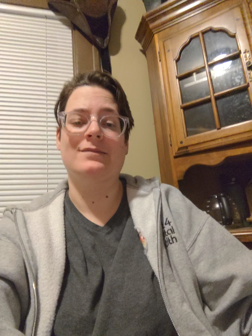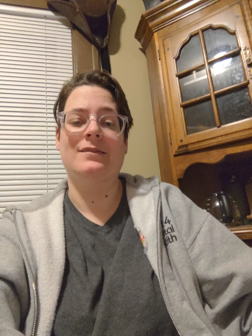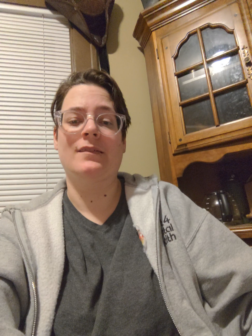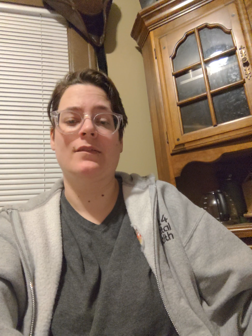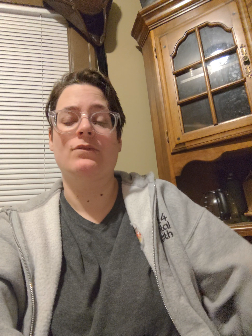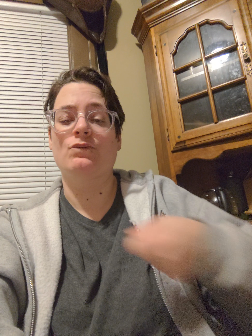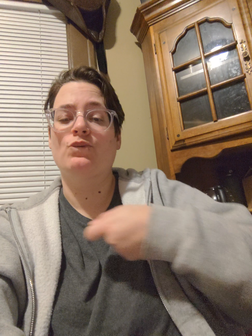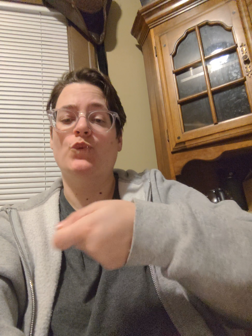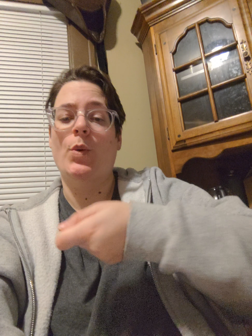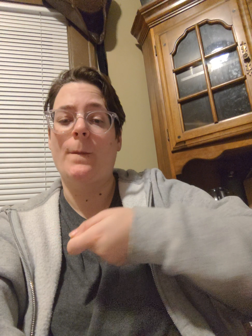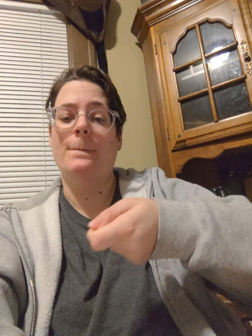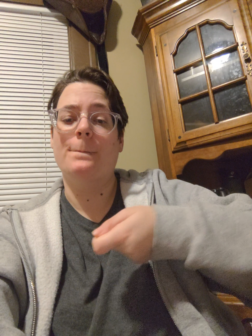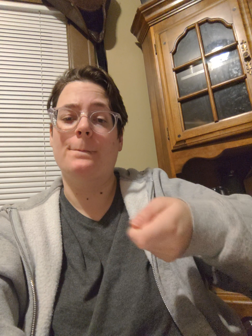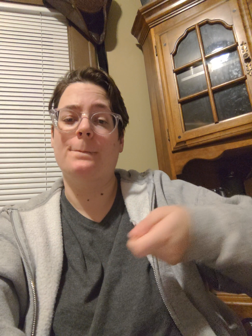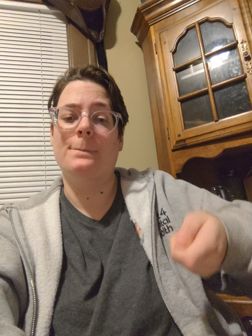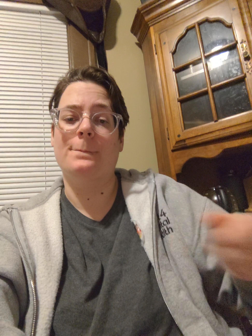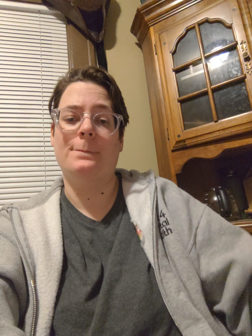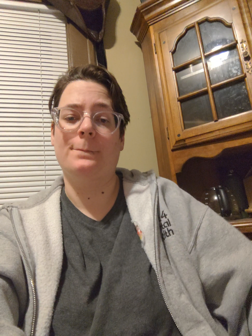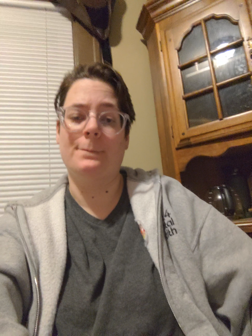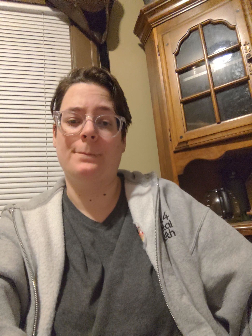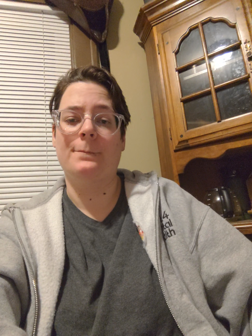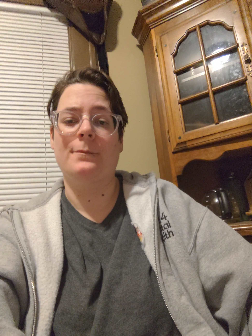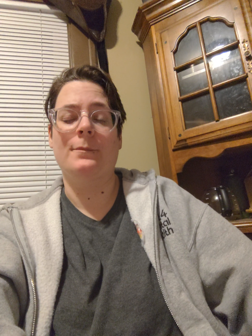vacuum